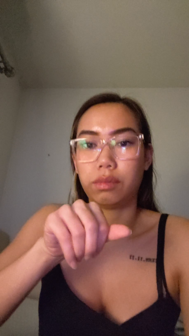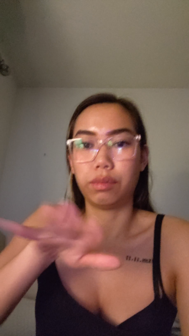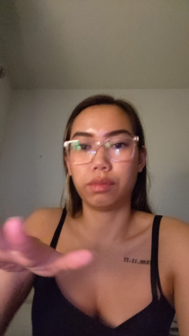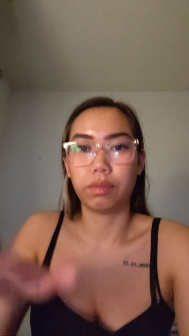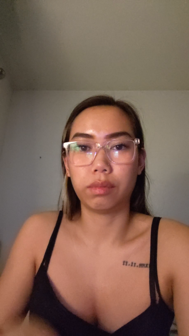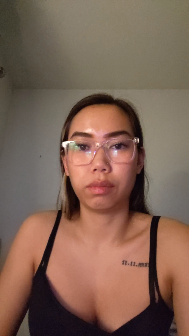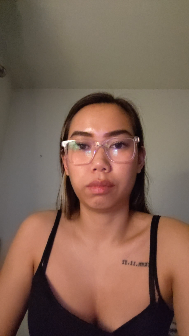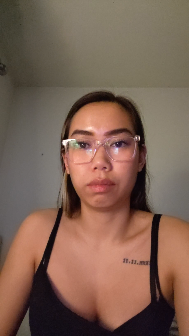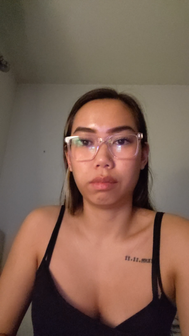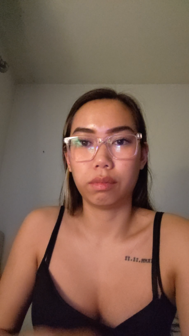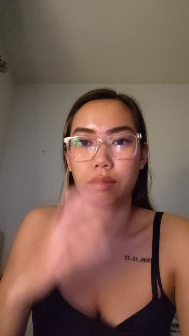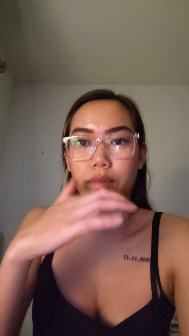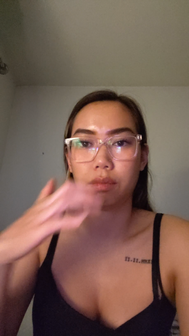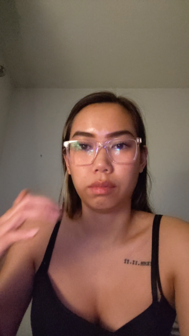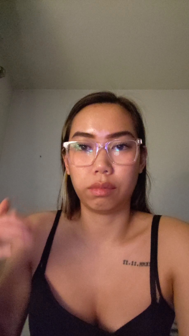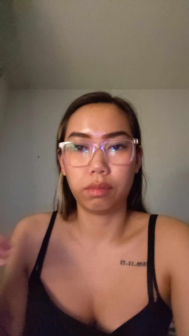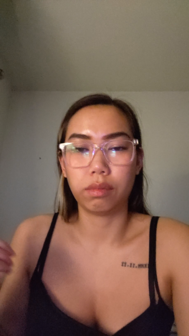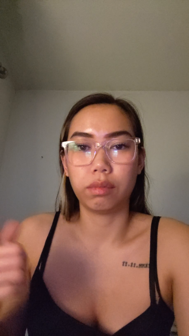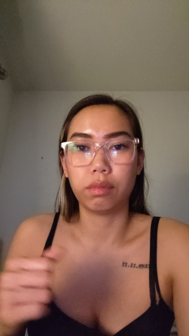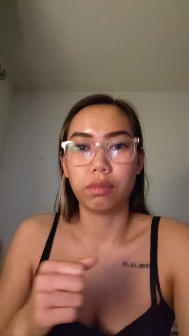grapes